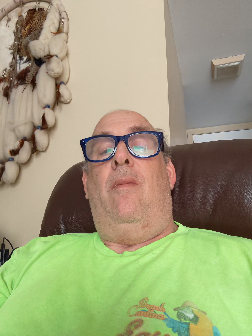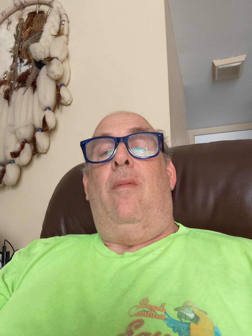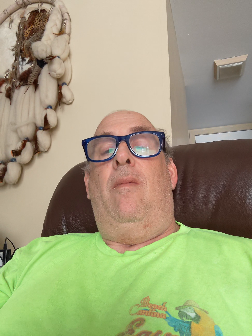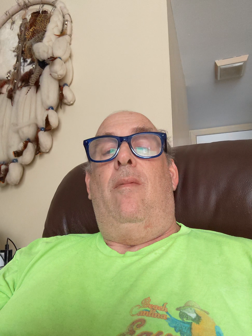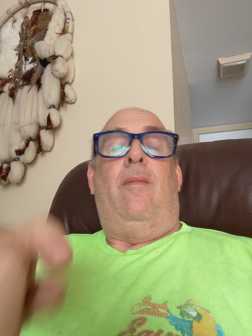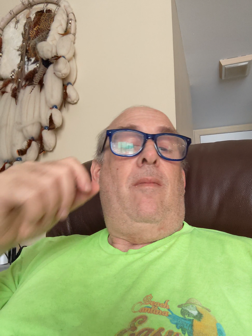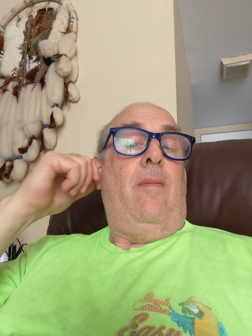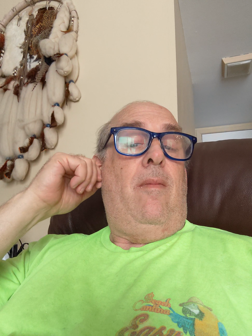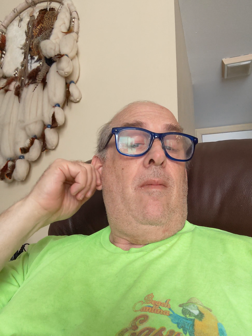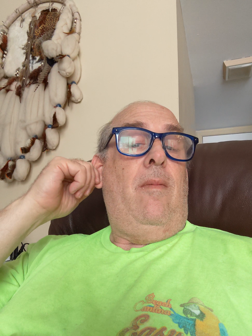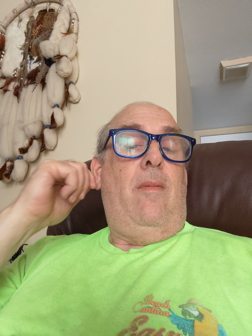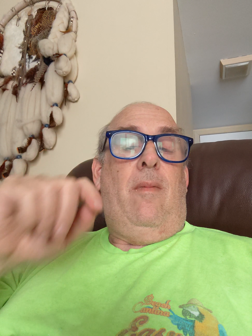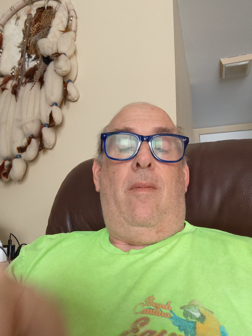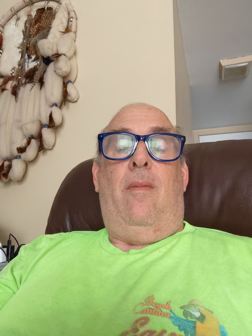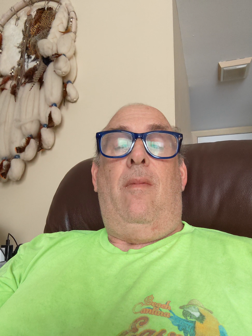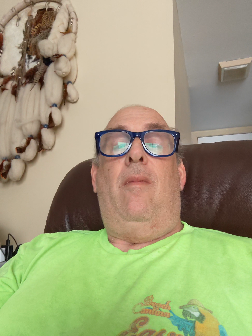ear